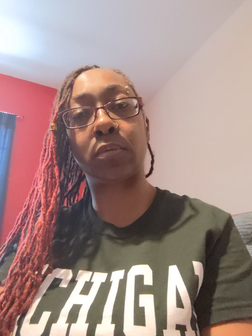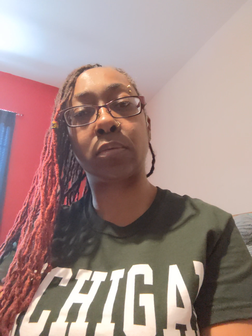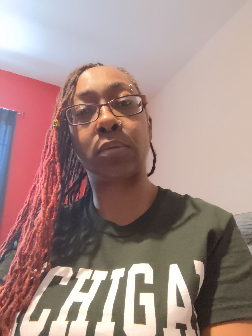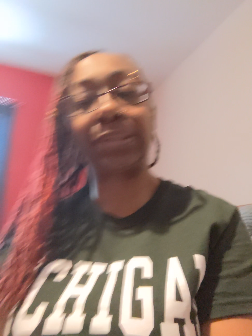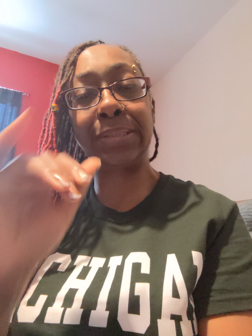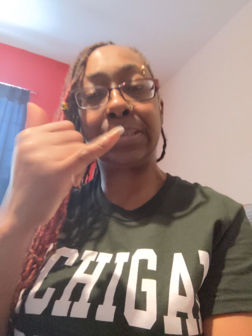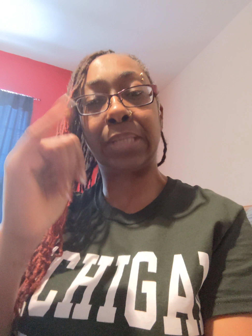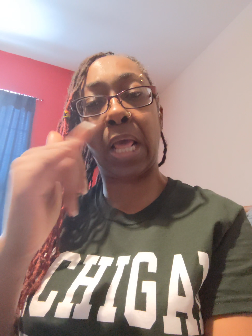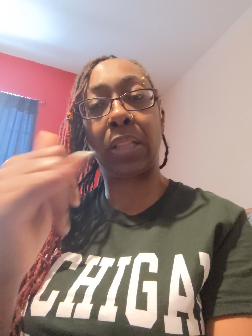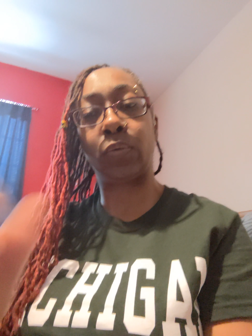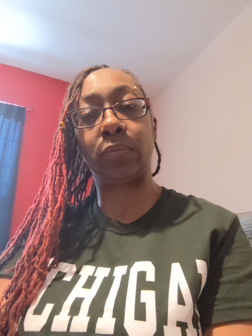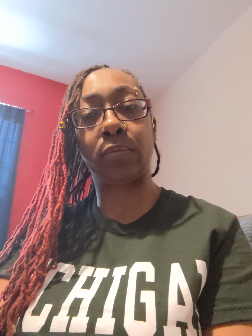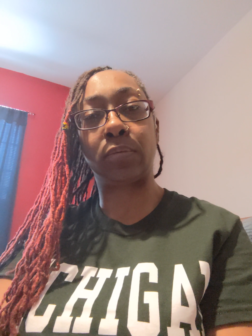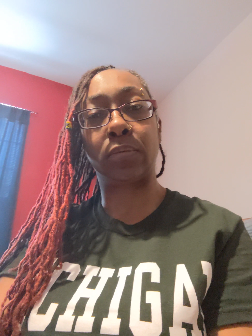yellow